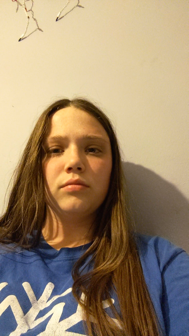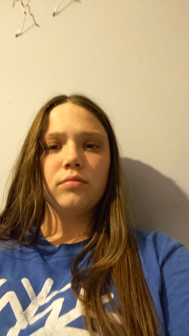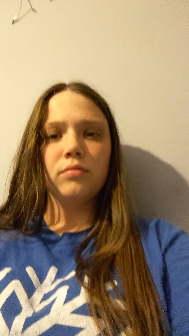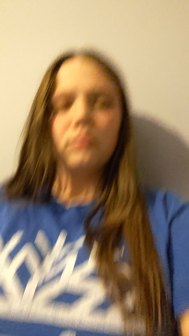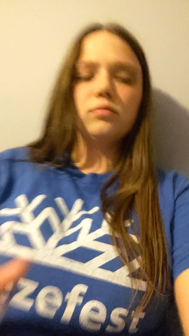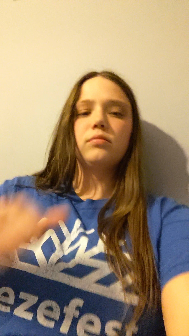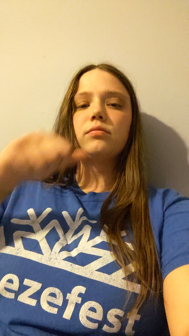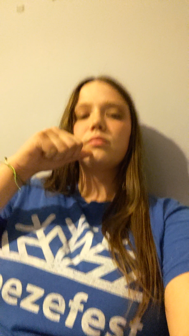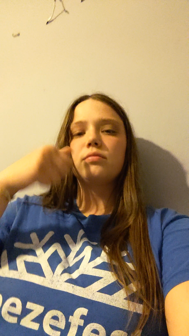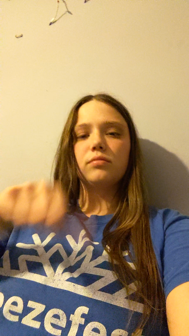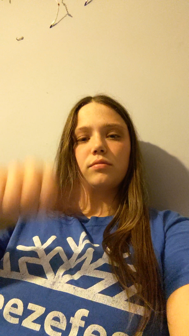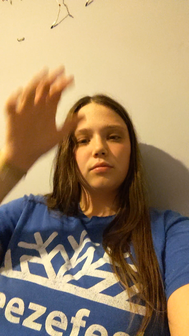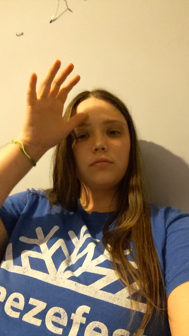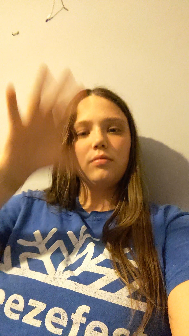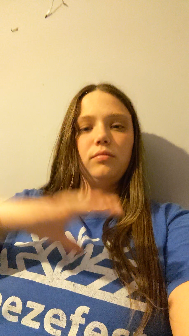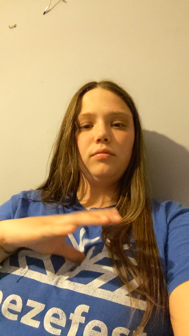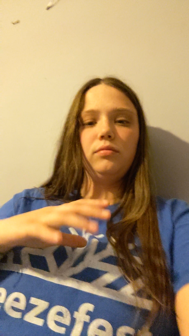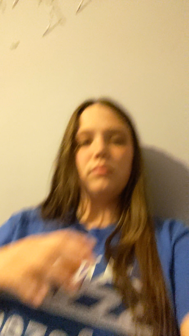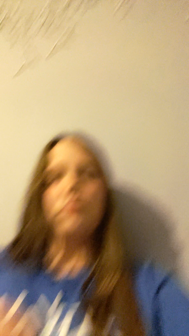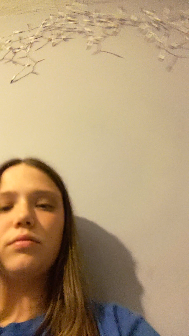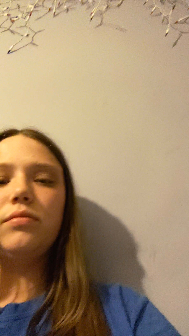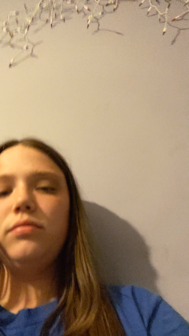mailman